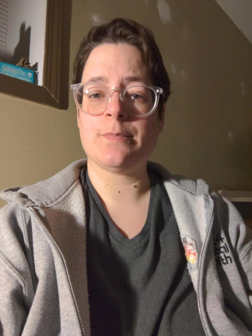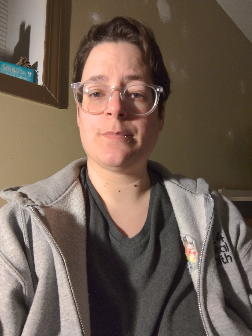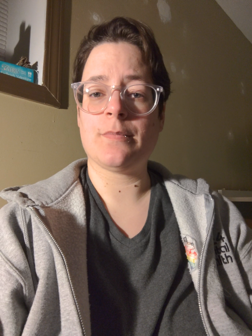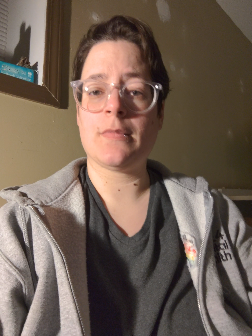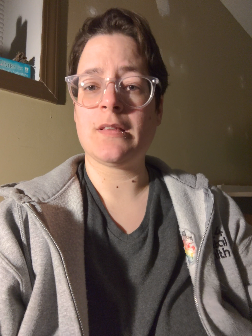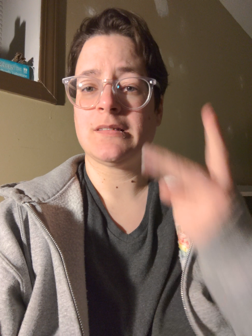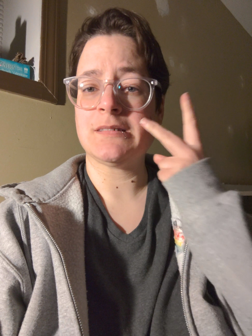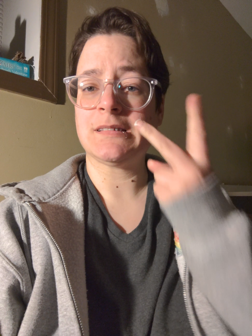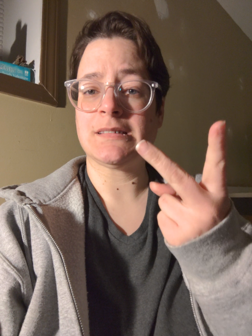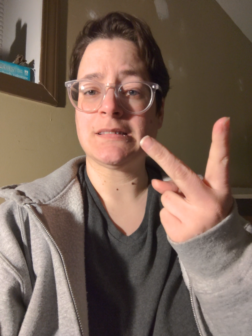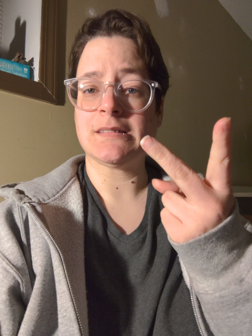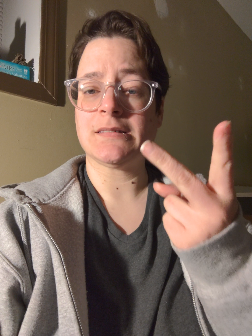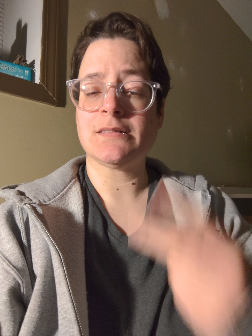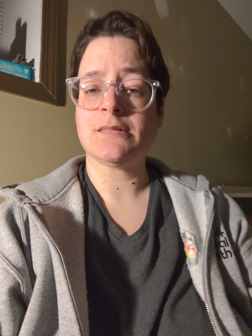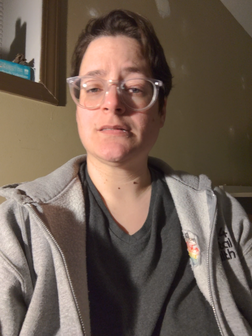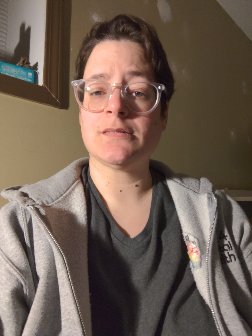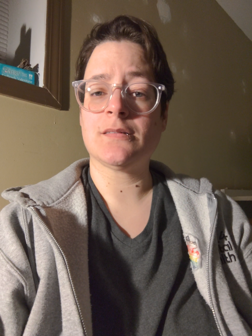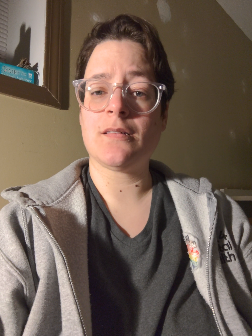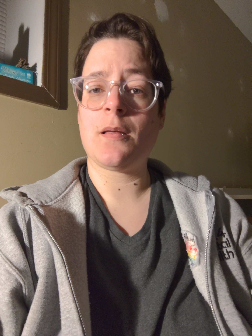see